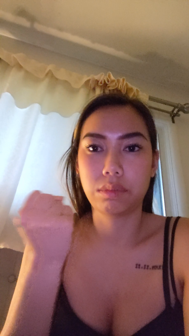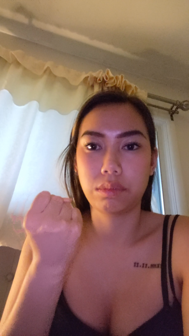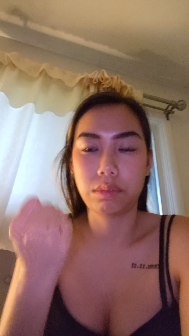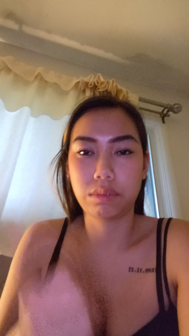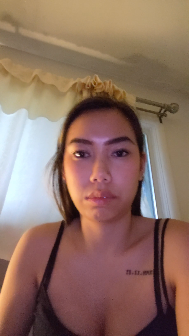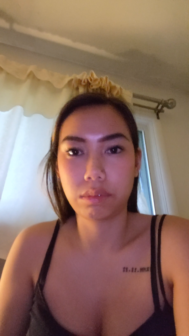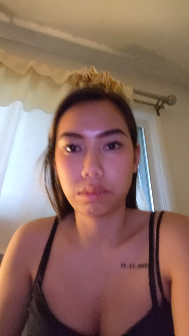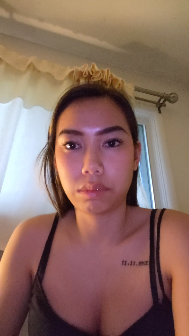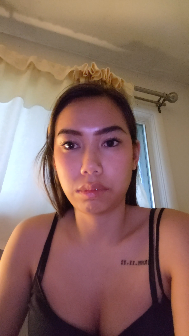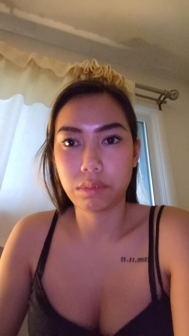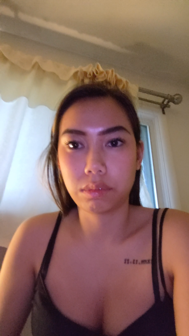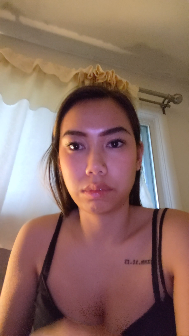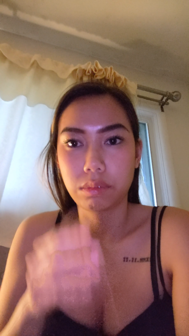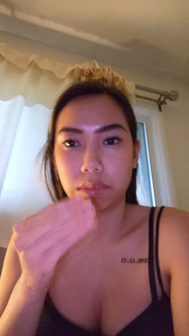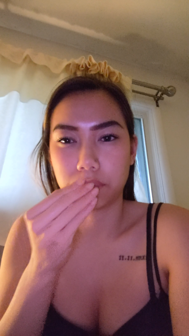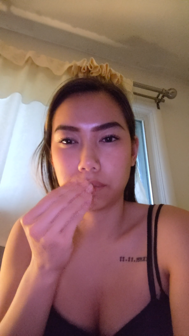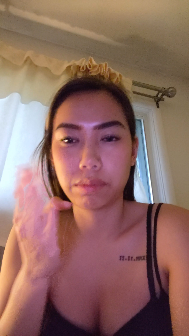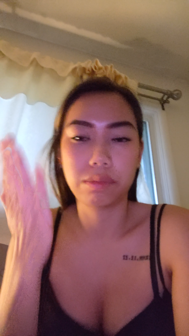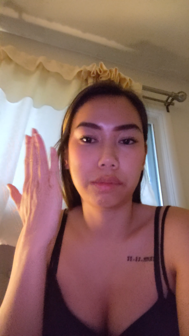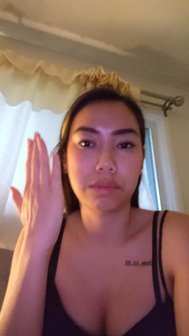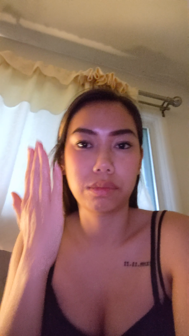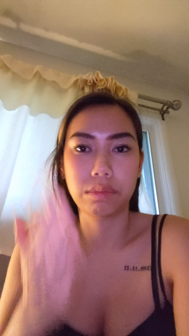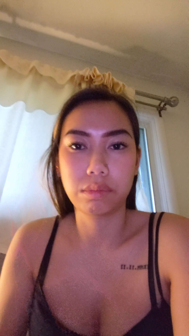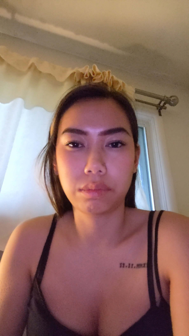breakfast